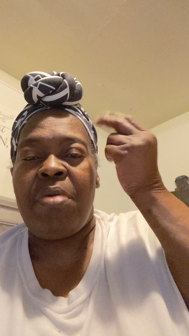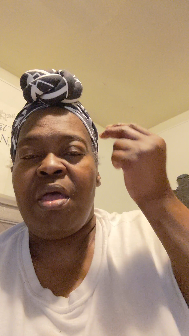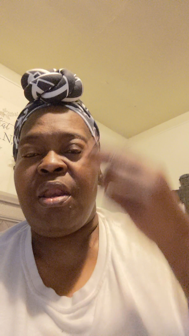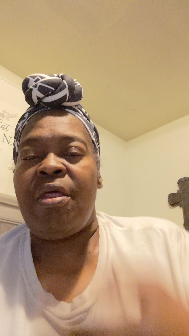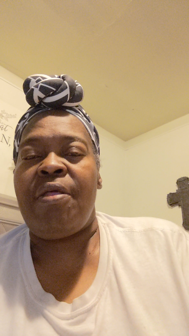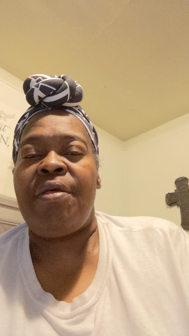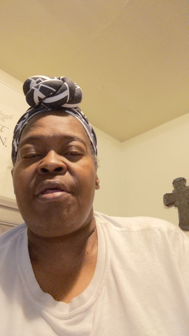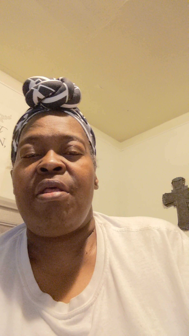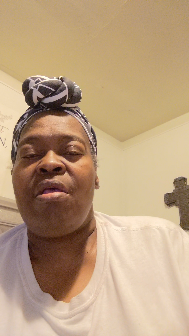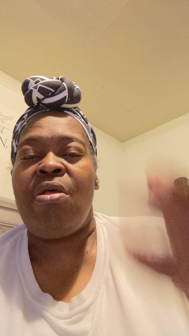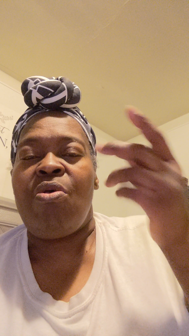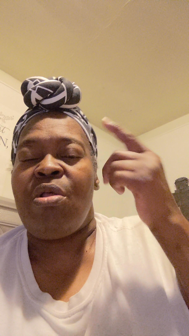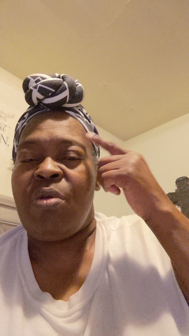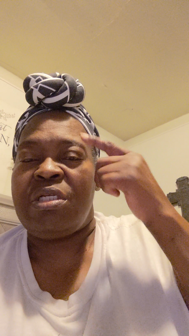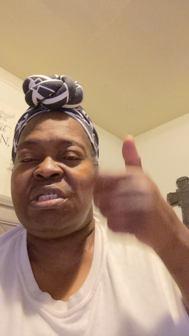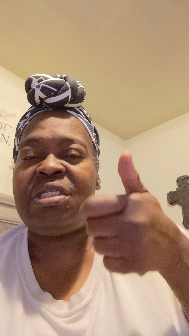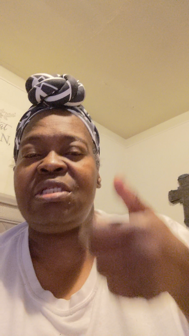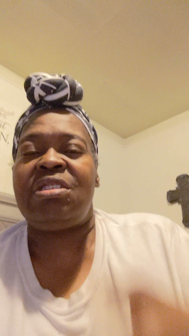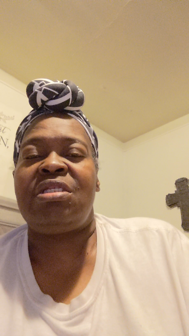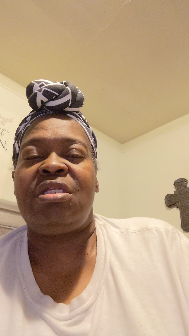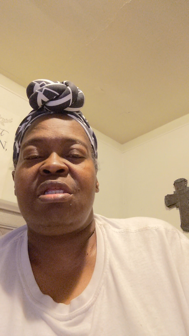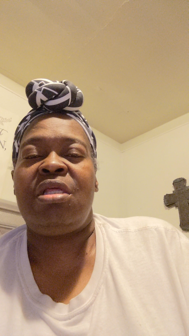dime